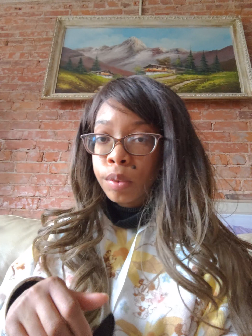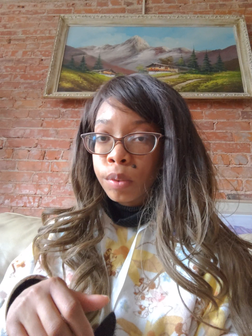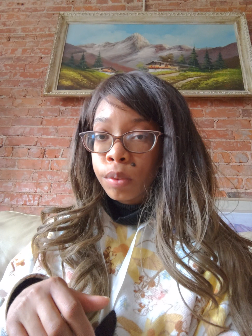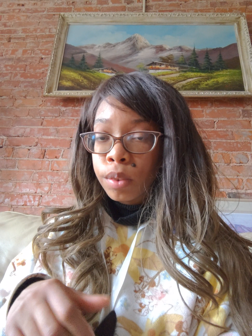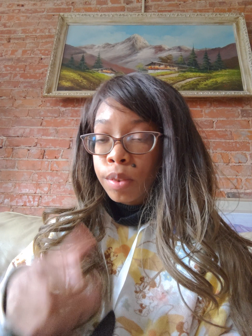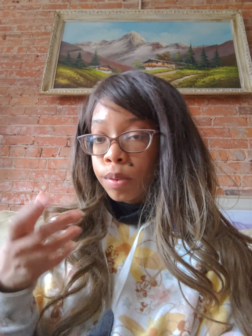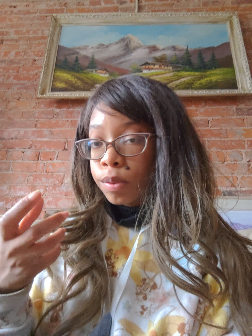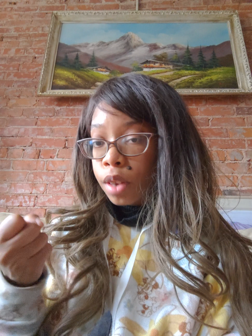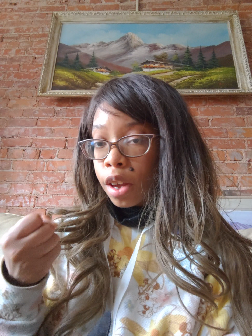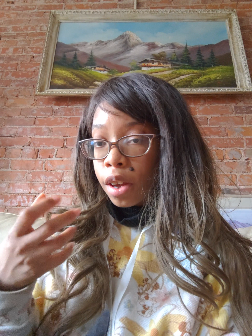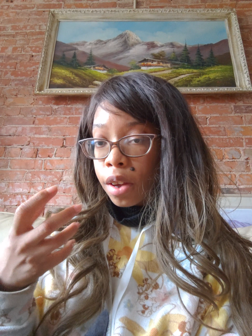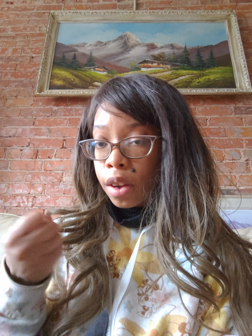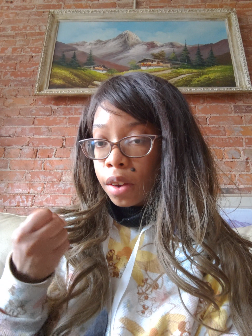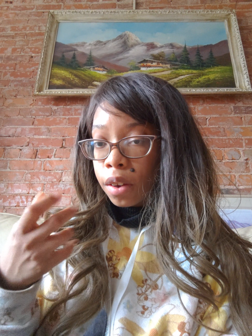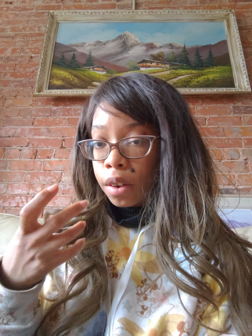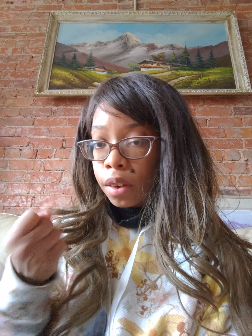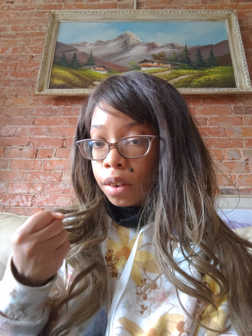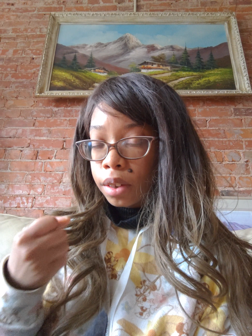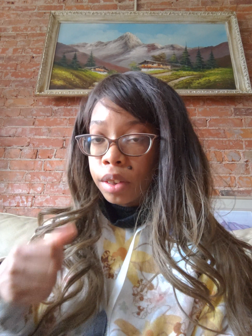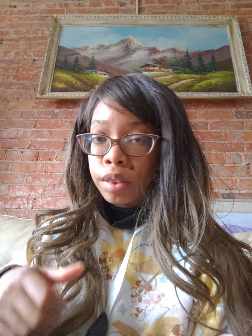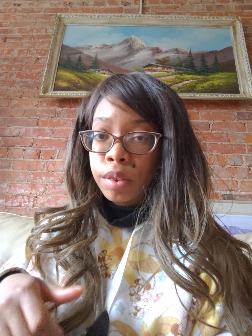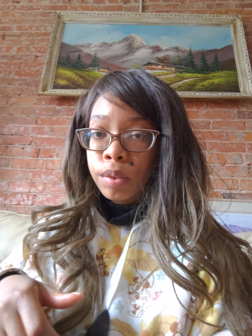milk